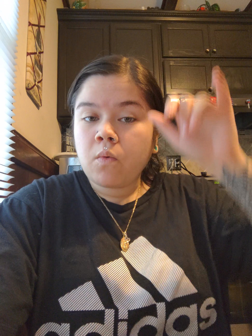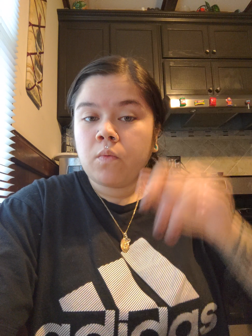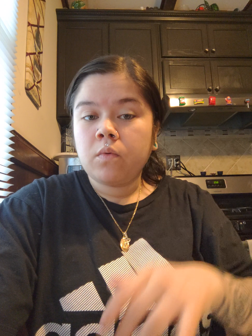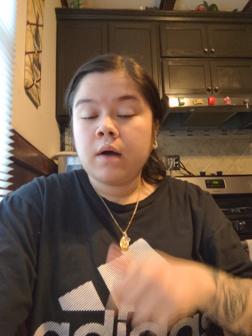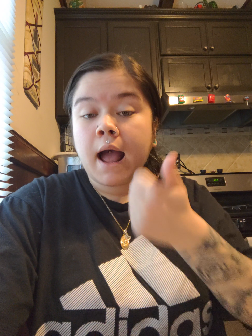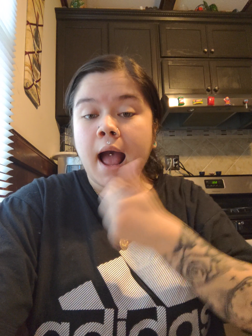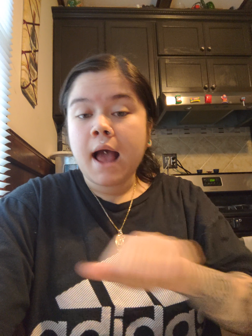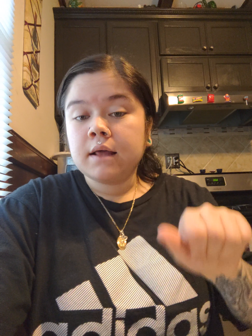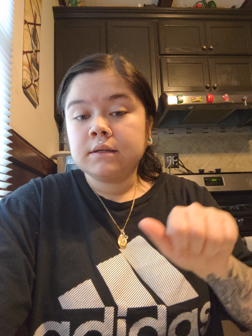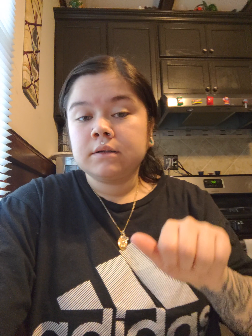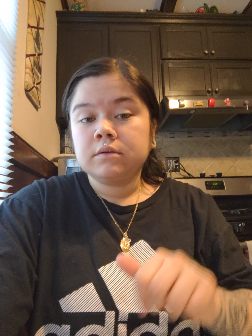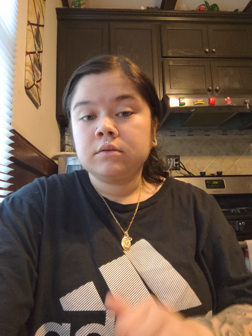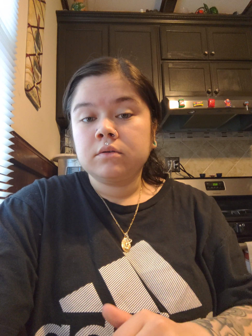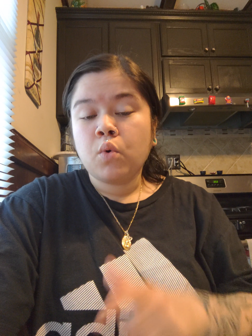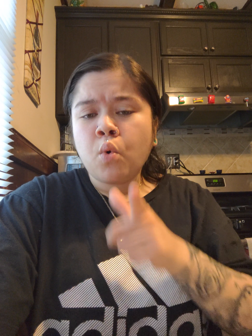any